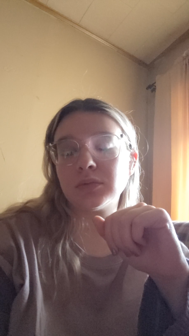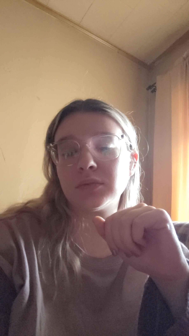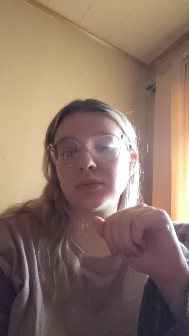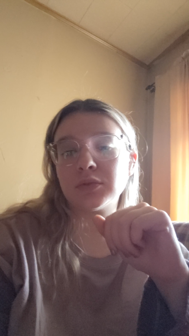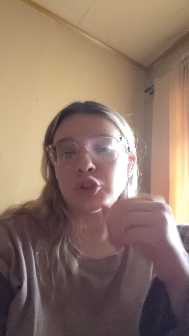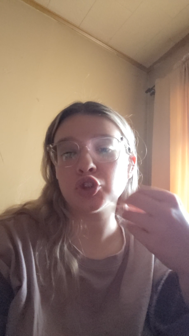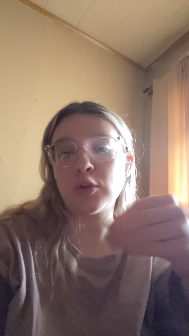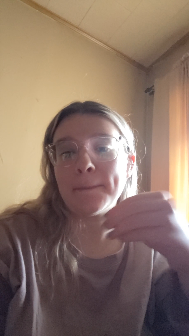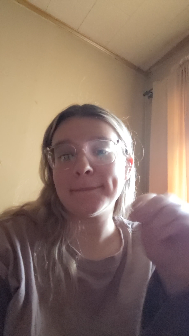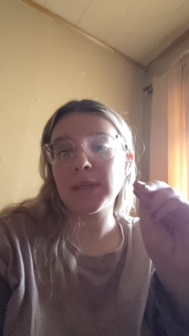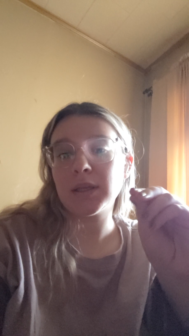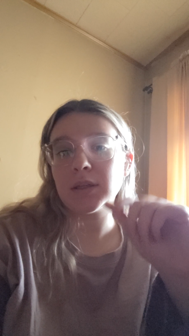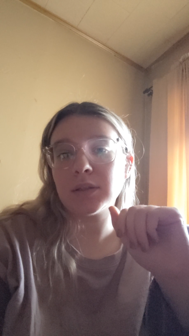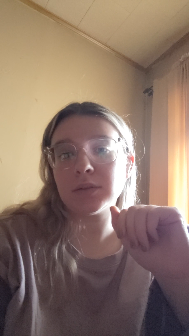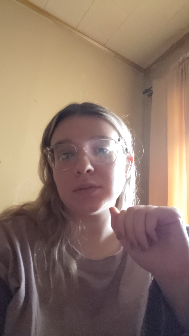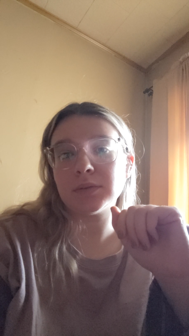shopping